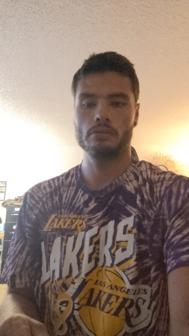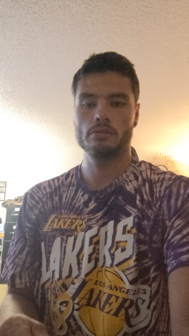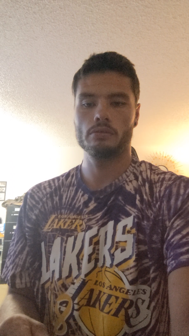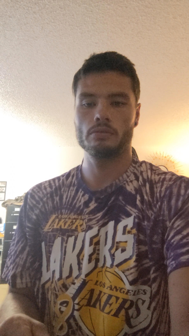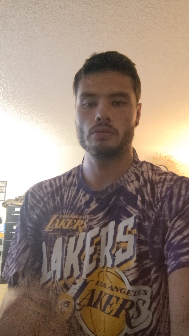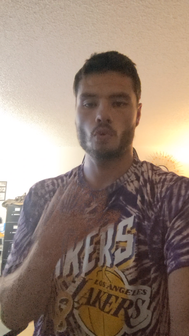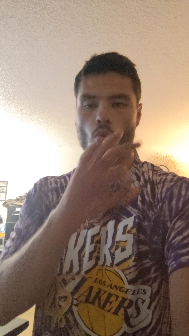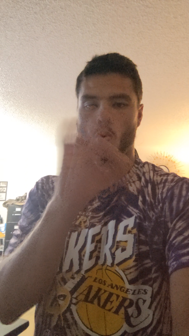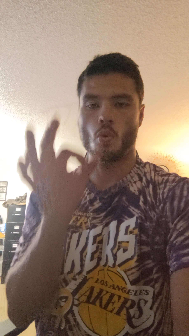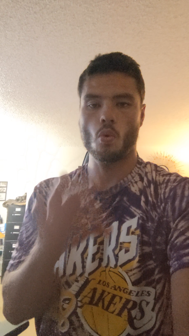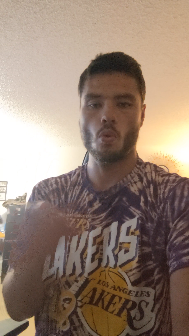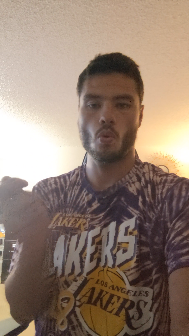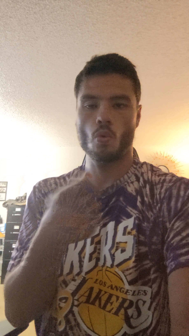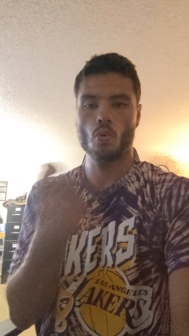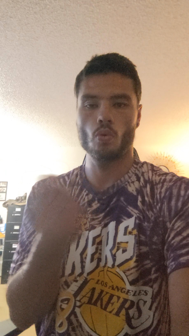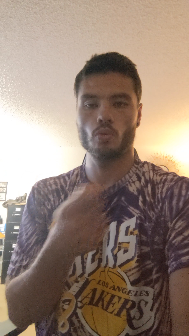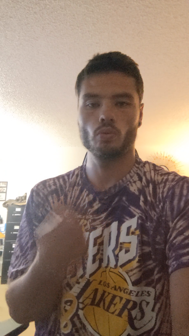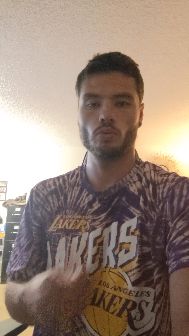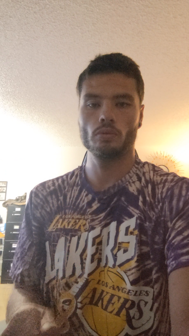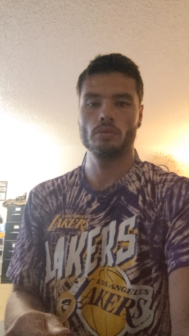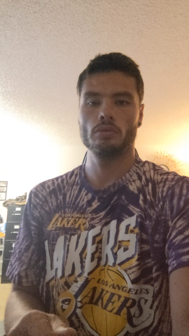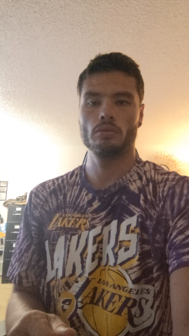hose